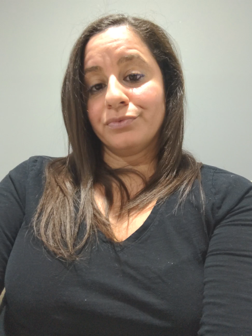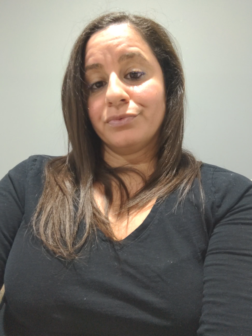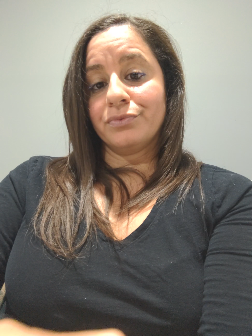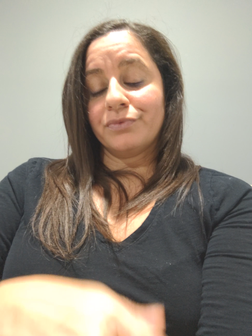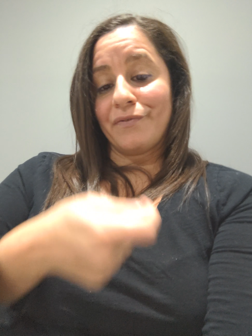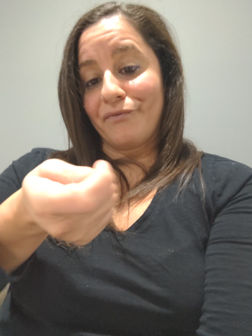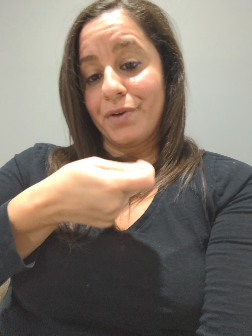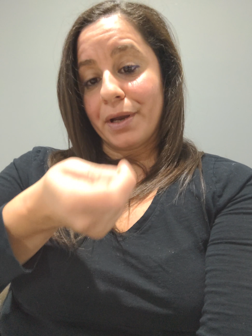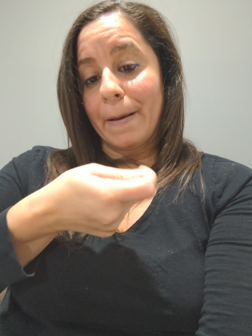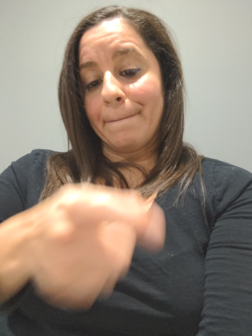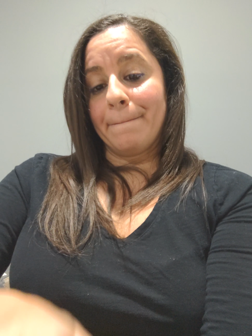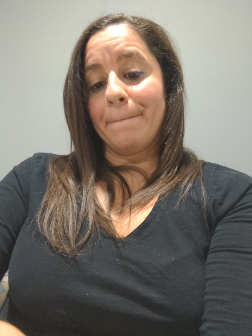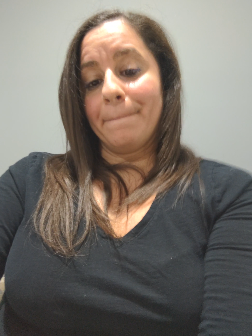vacuum